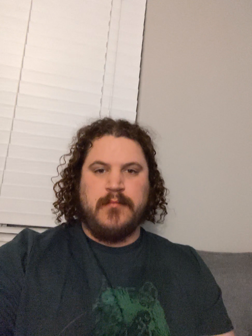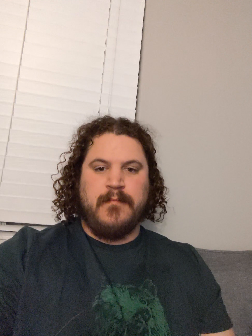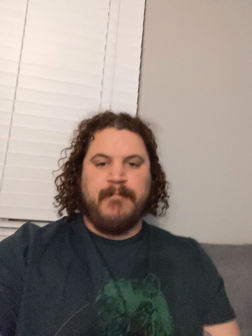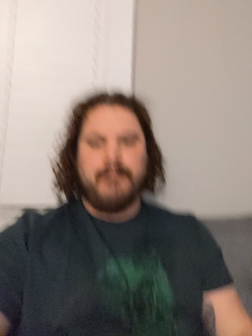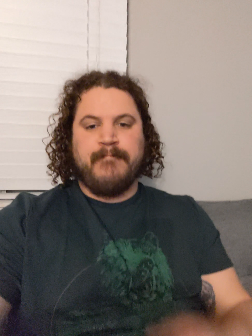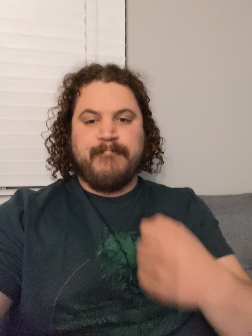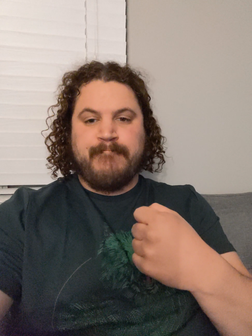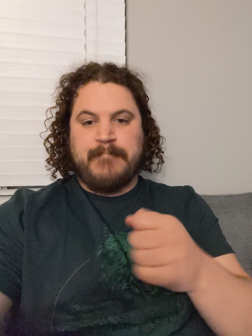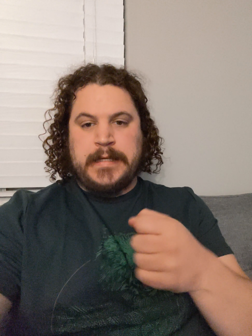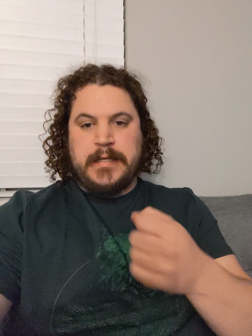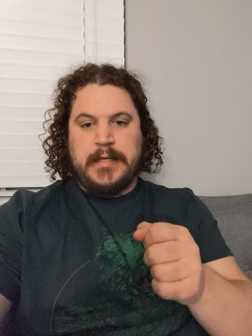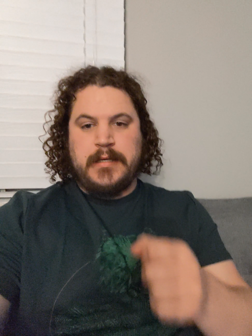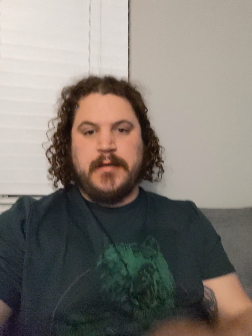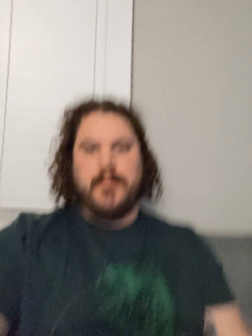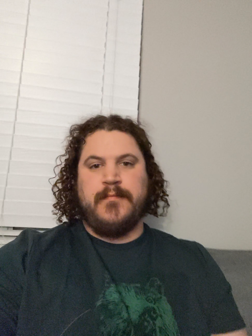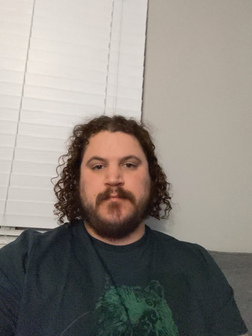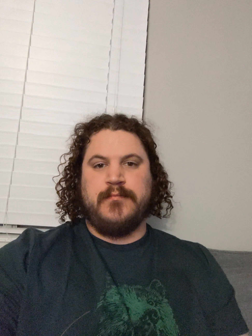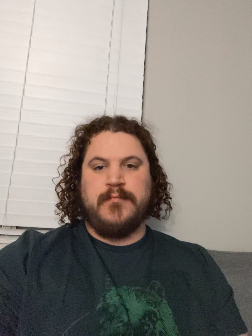make